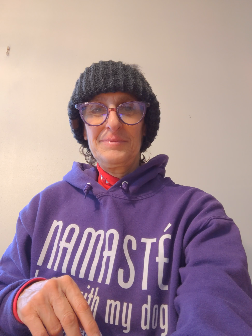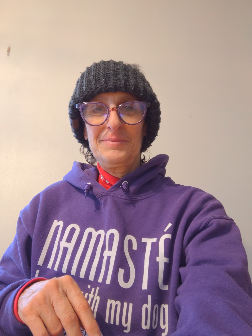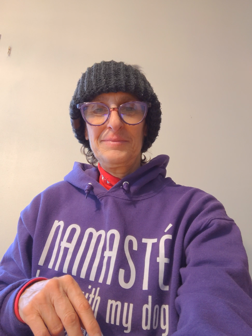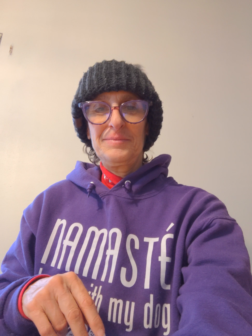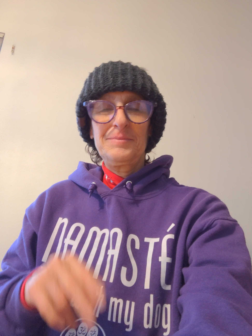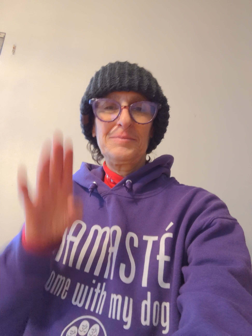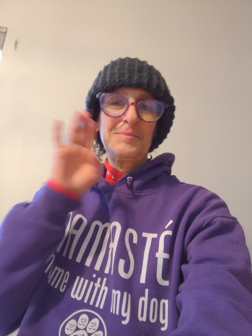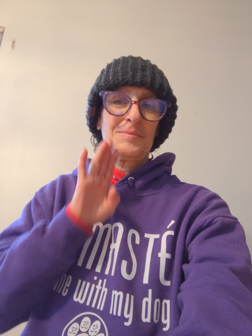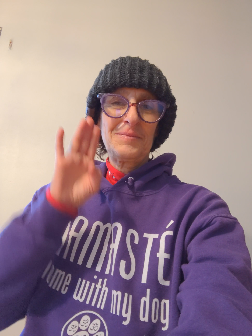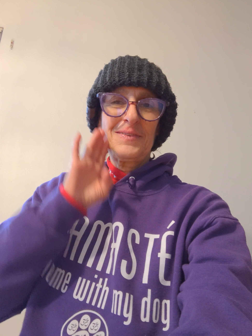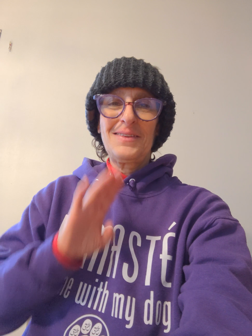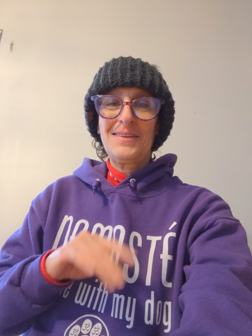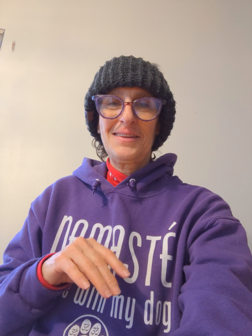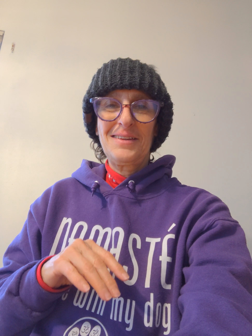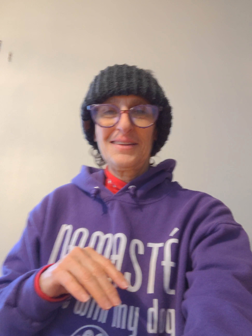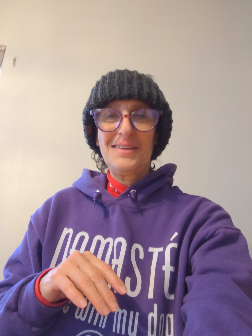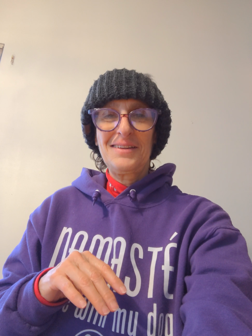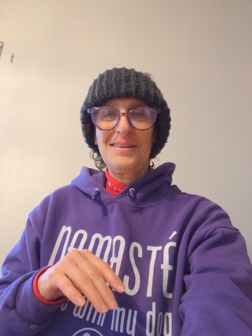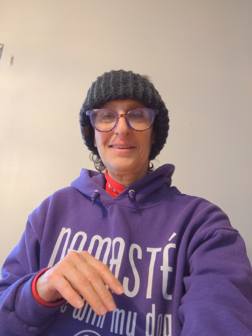brown